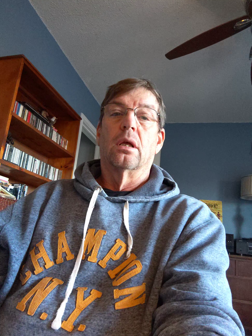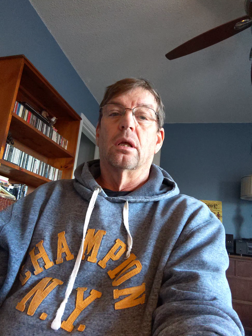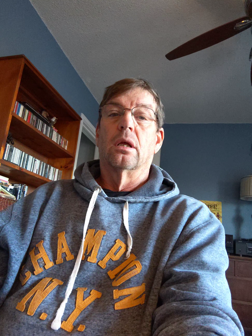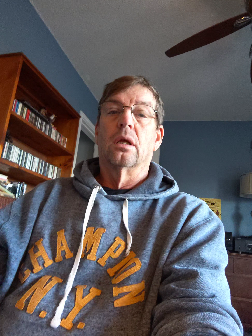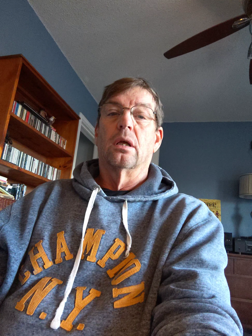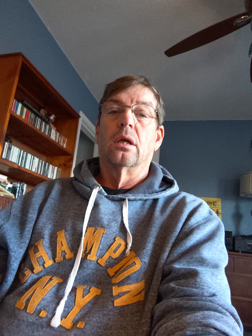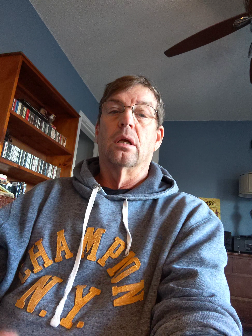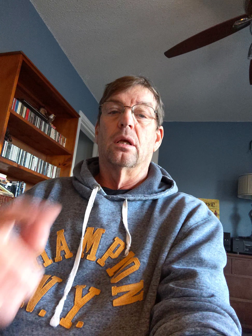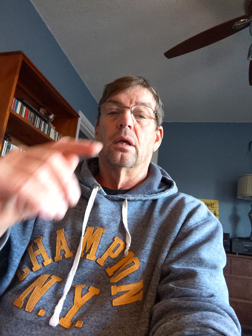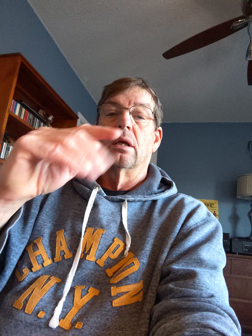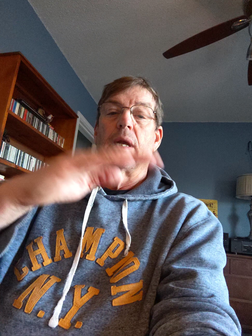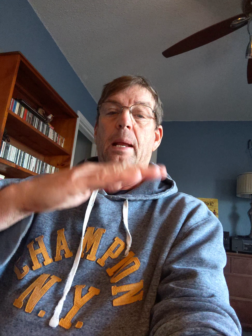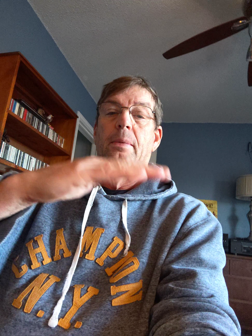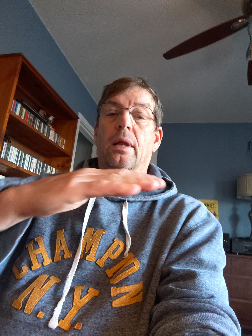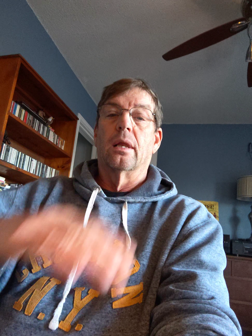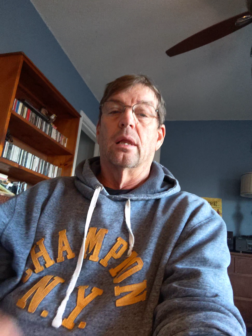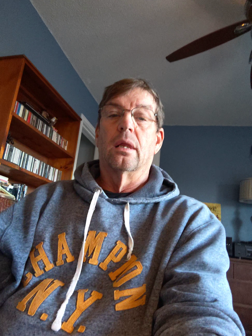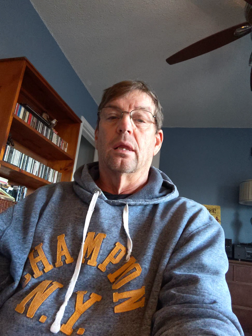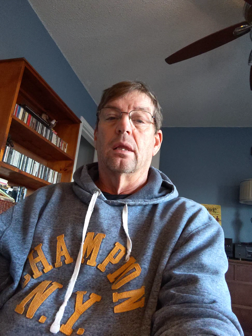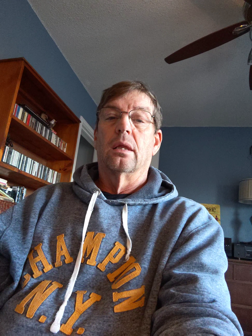table